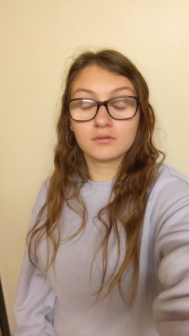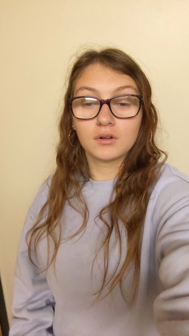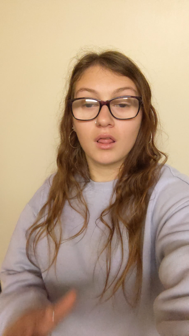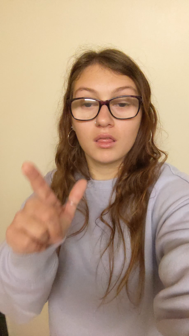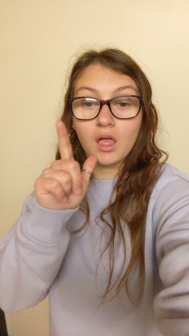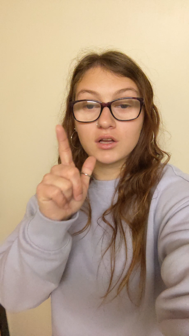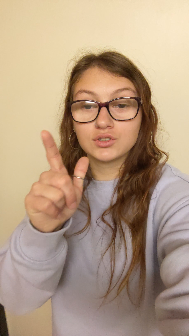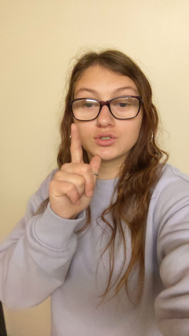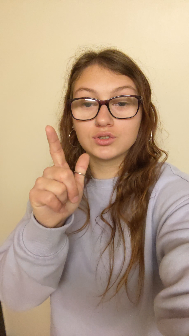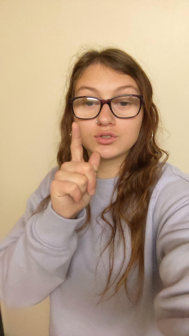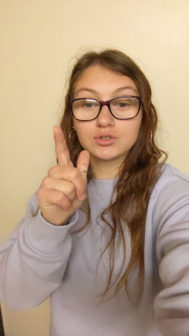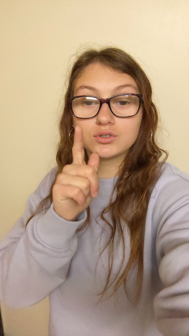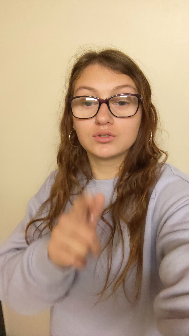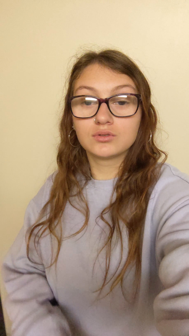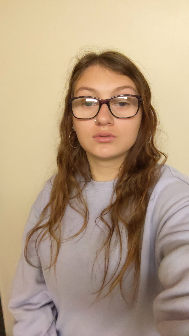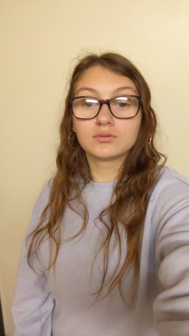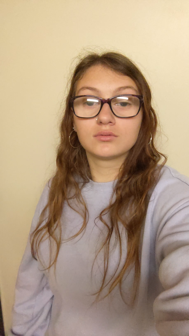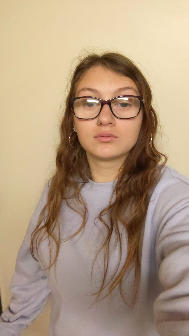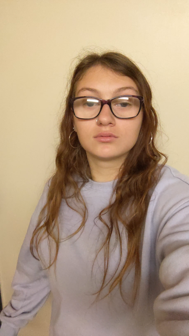lunch